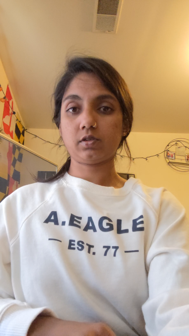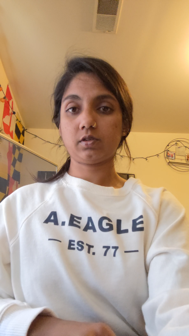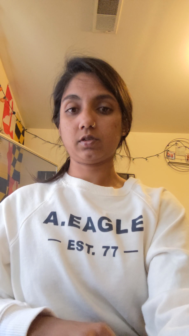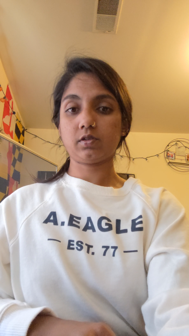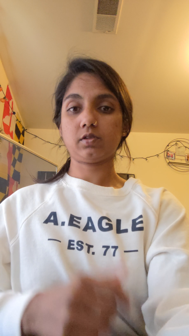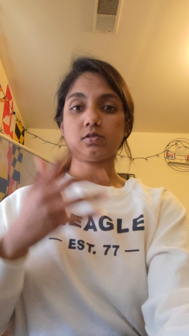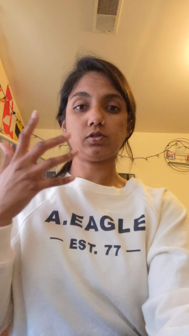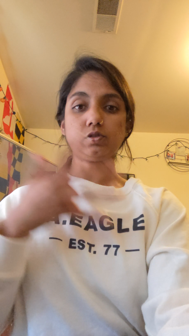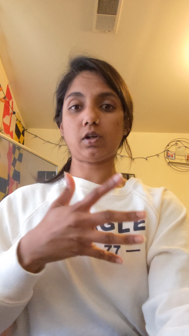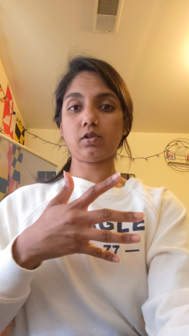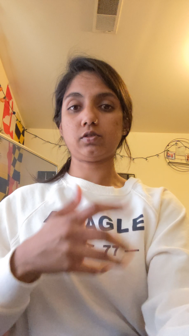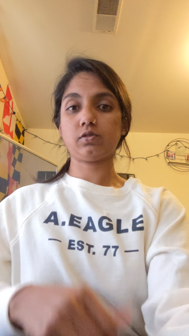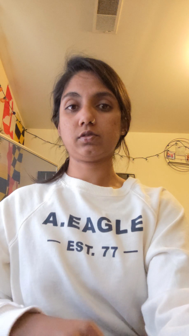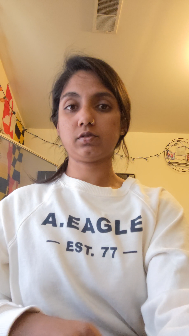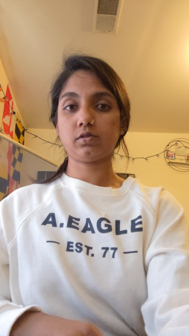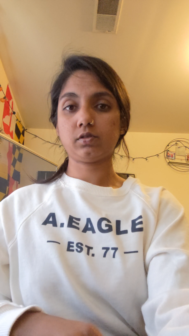scared